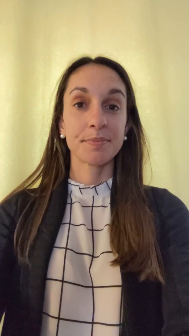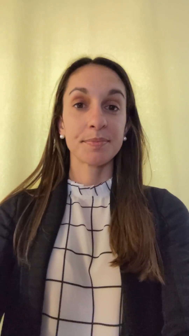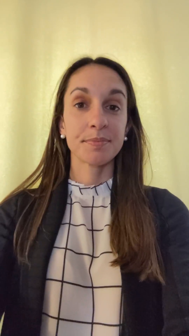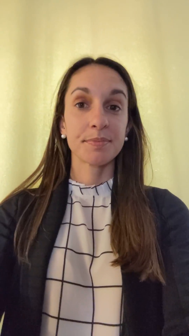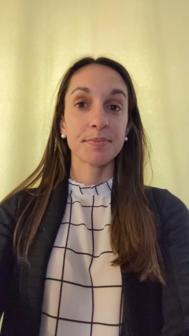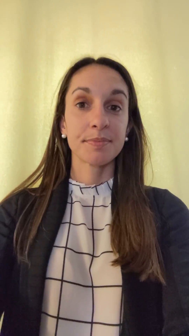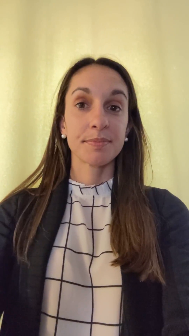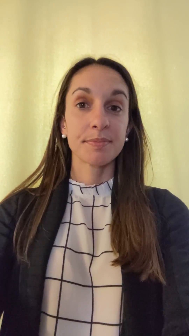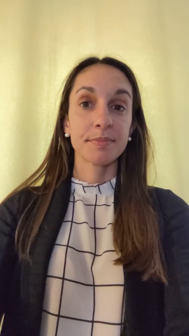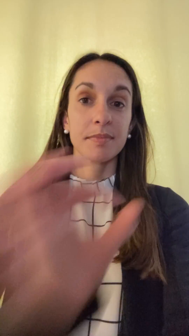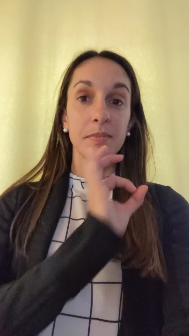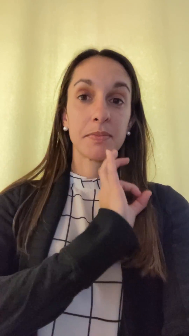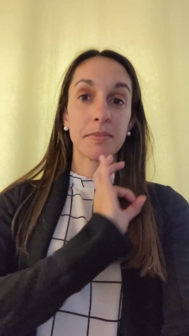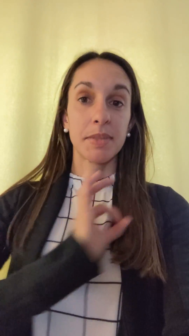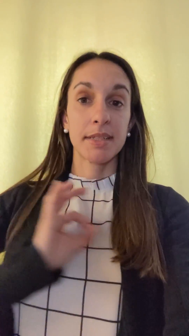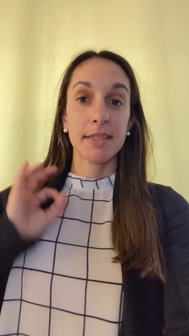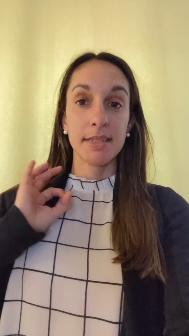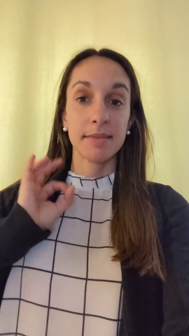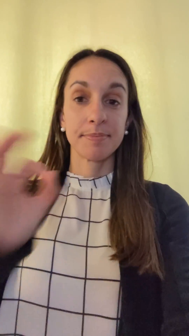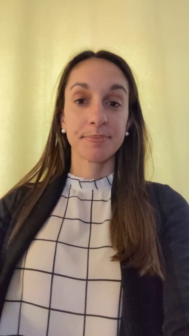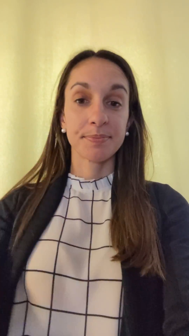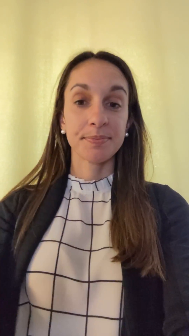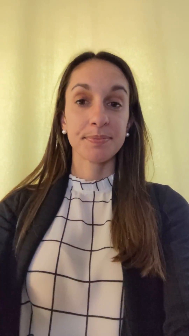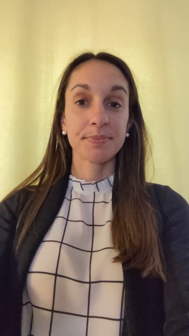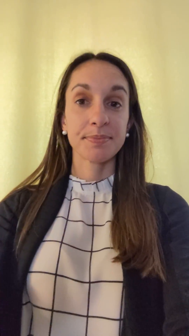beads